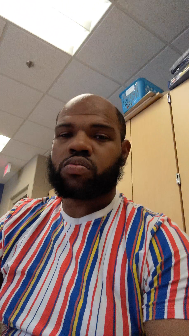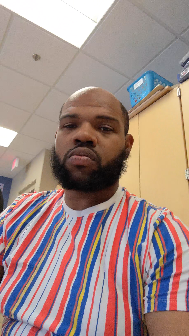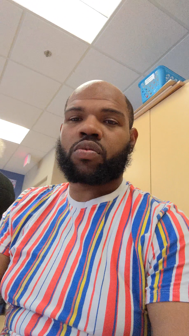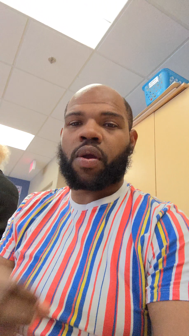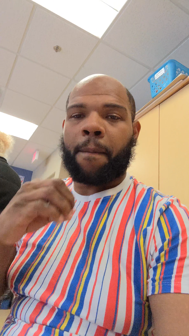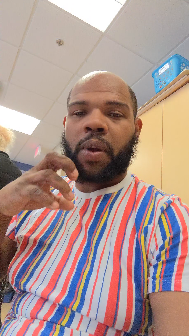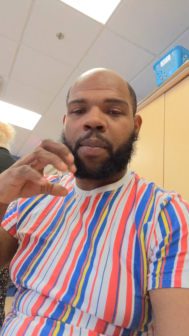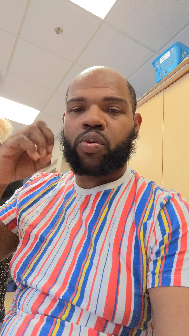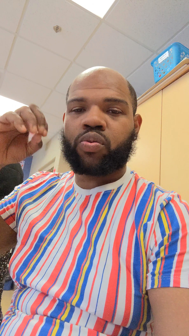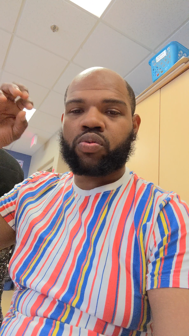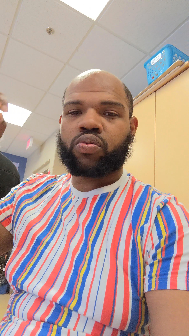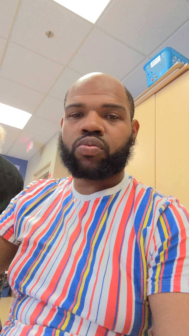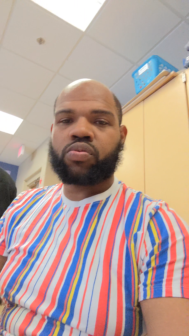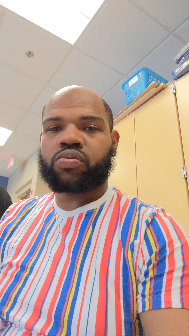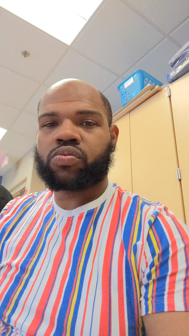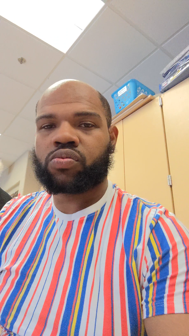bubbles